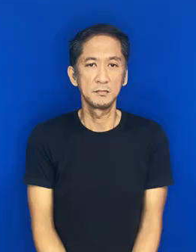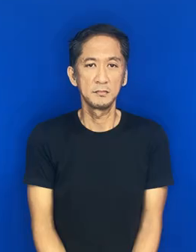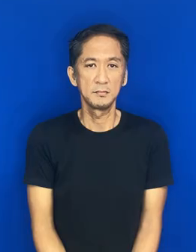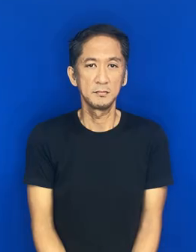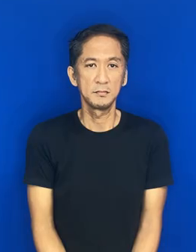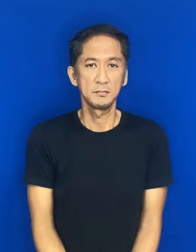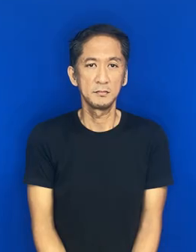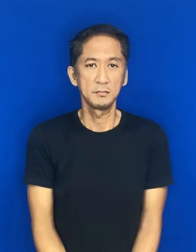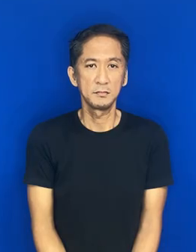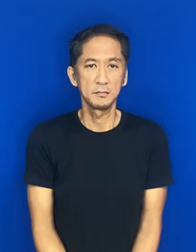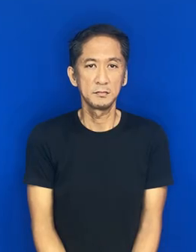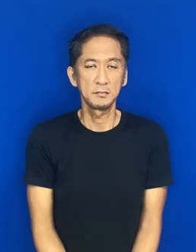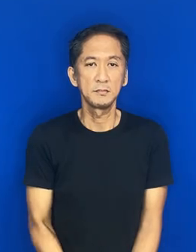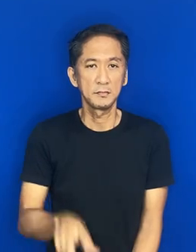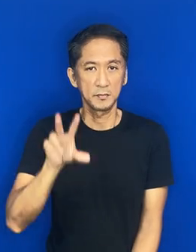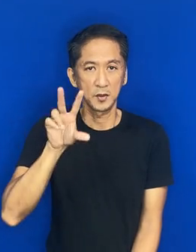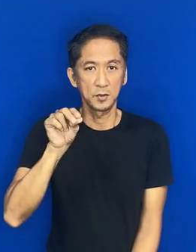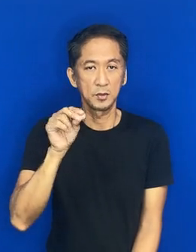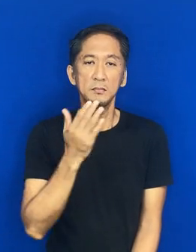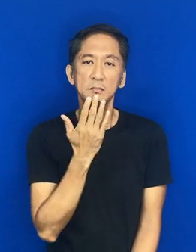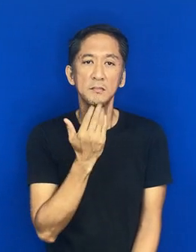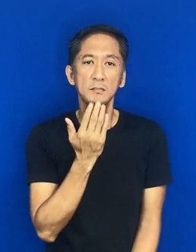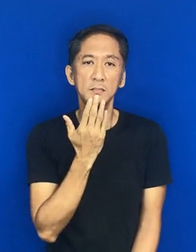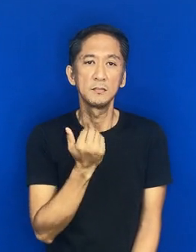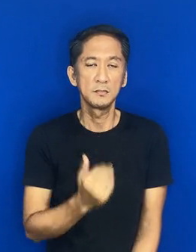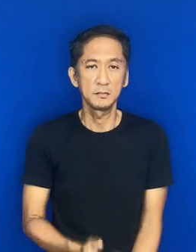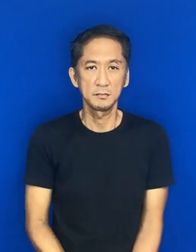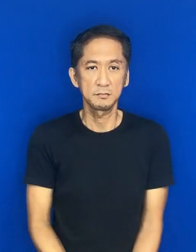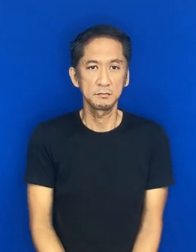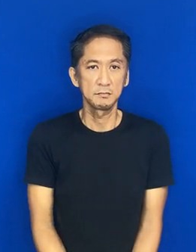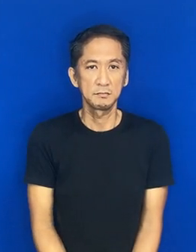no sugar